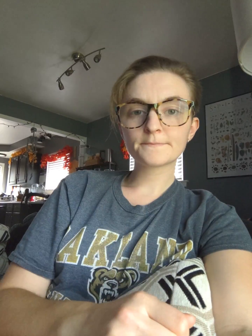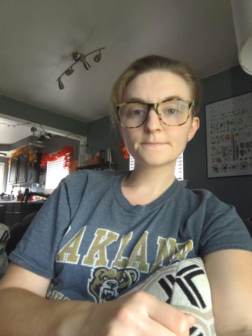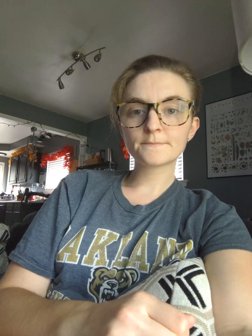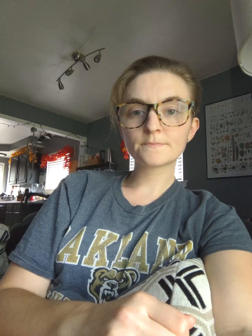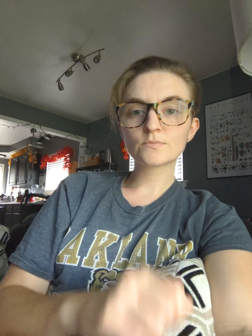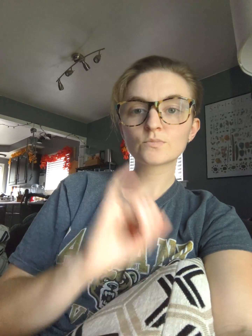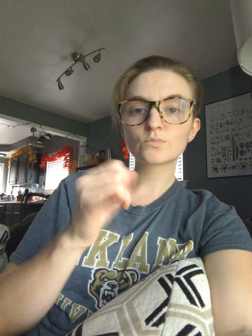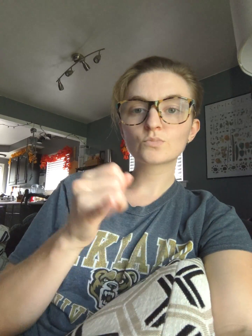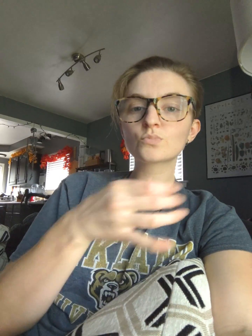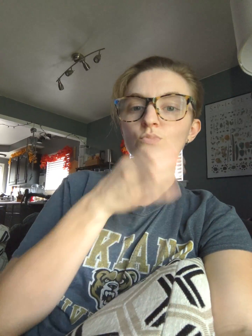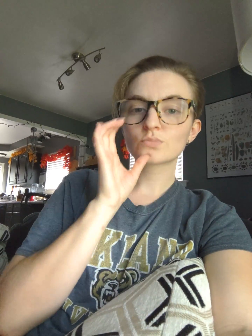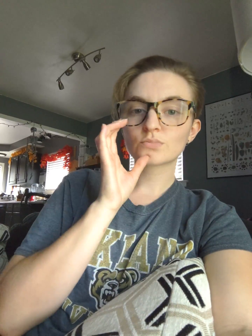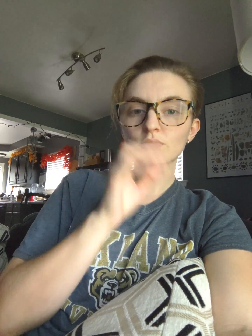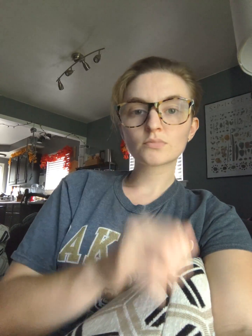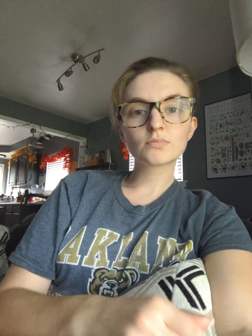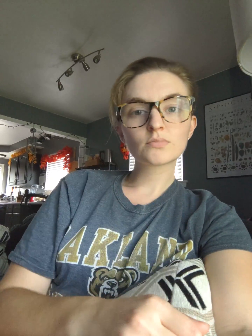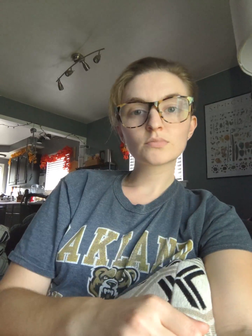juice